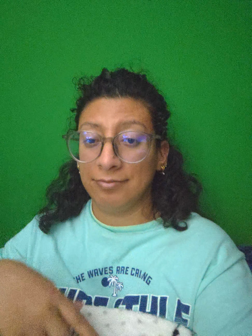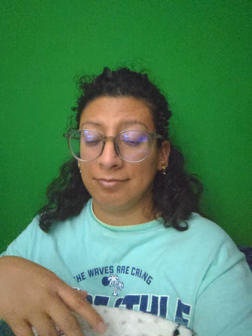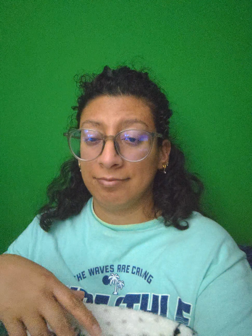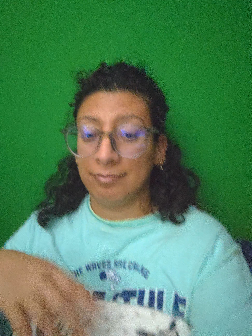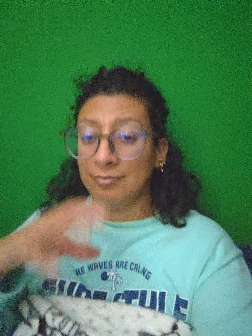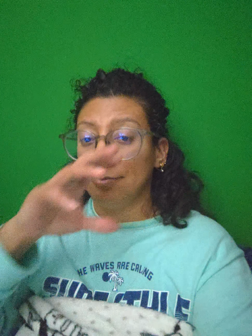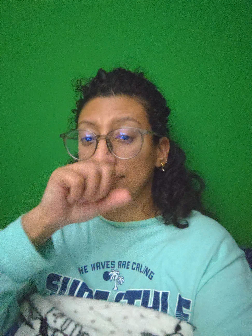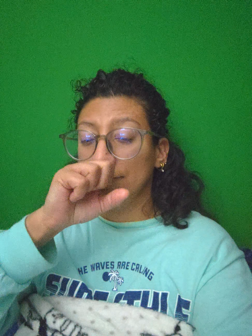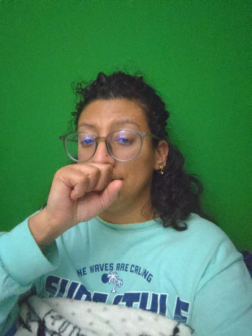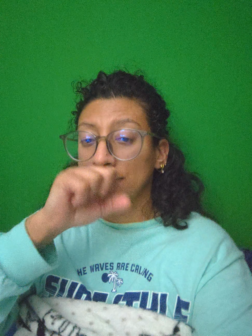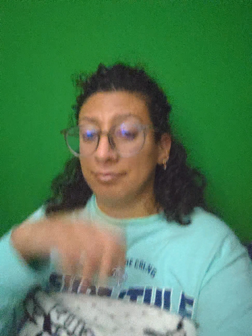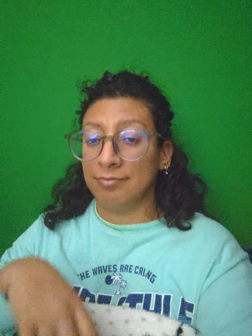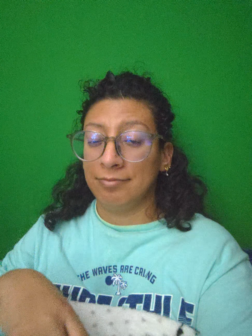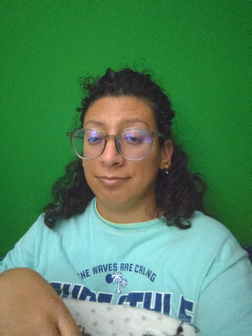orange